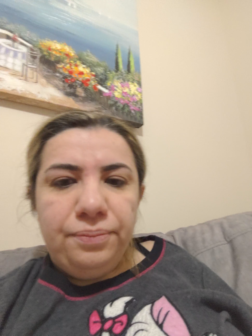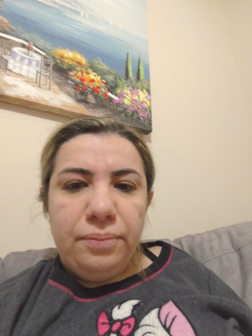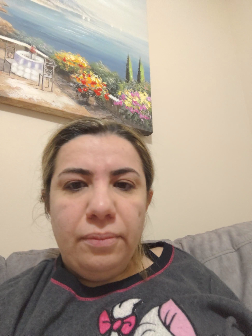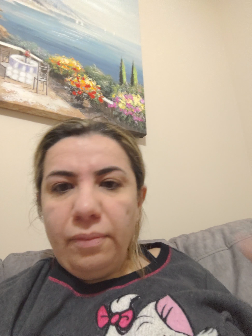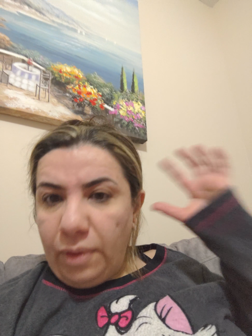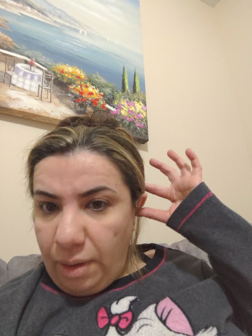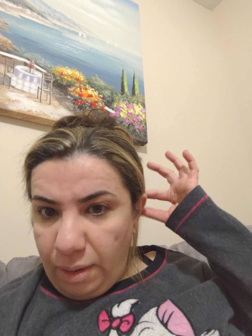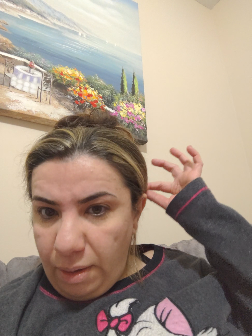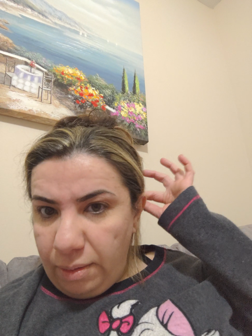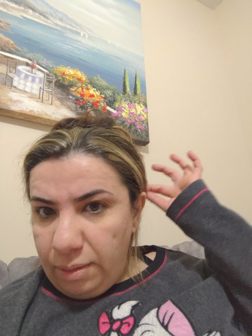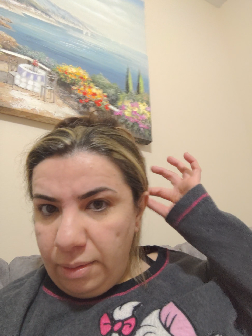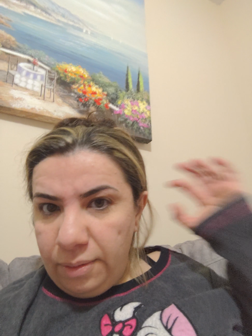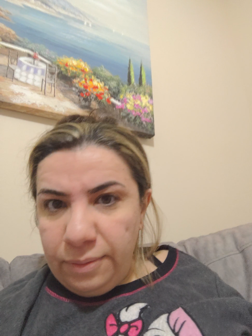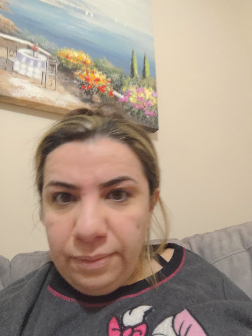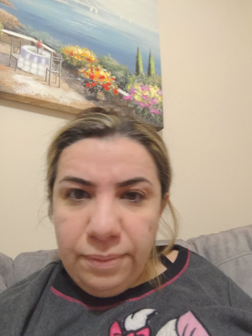hair